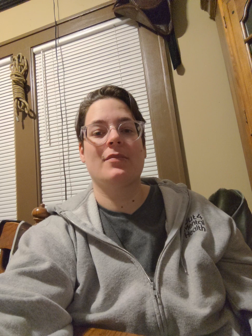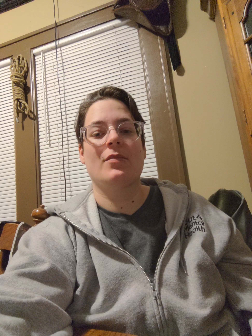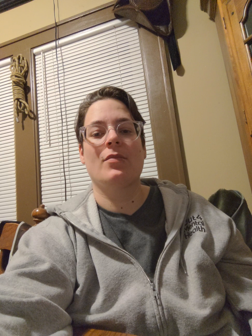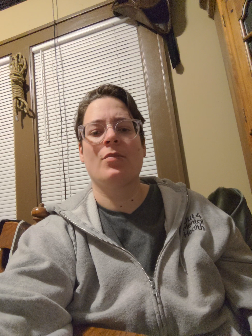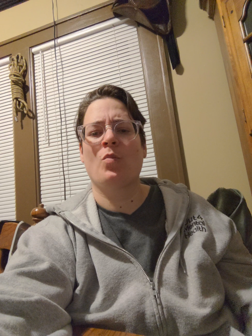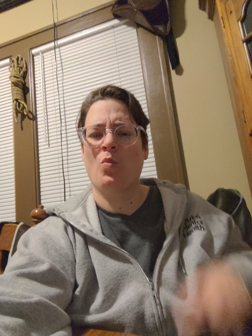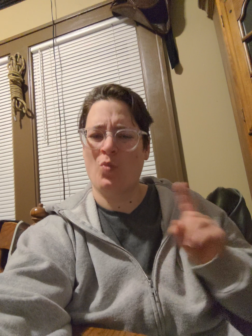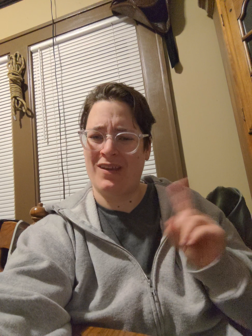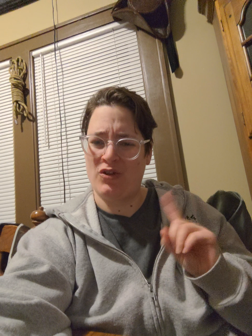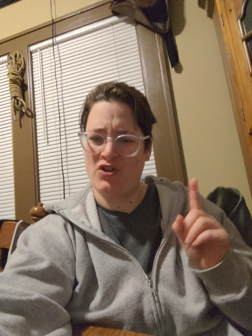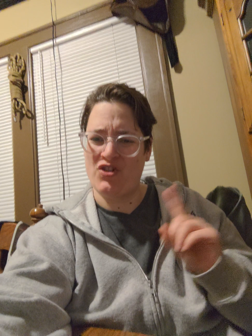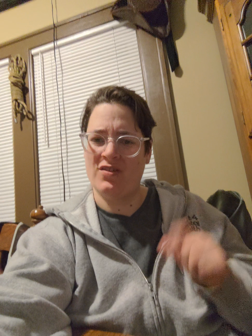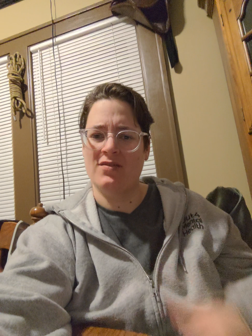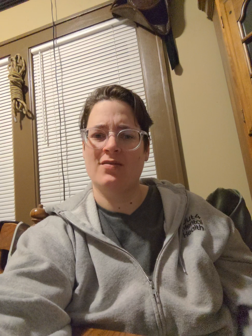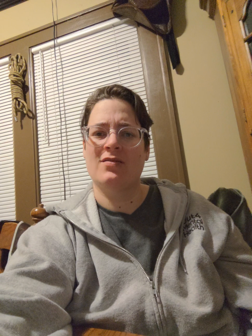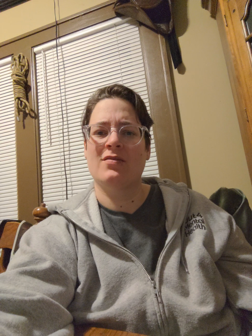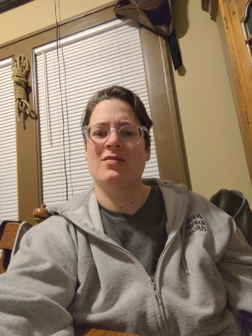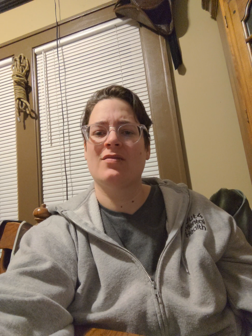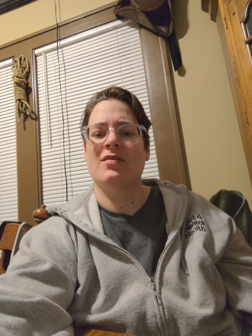where